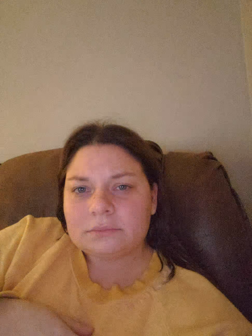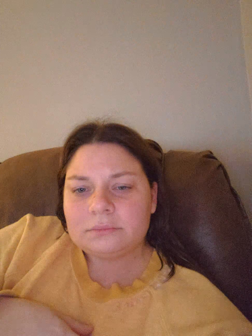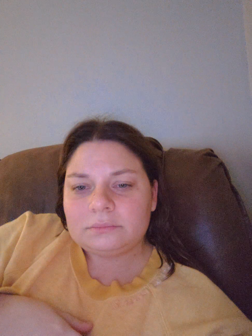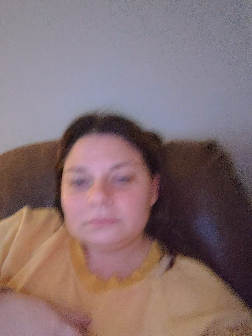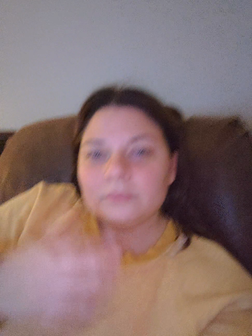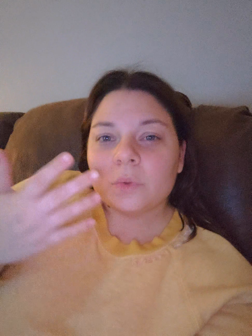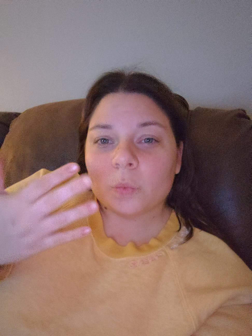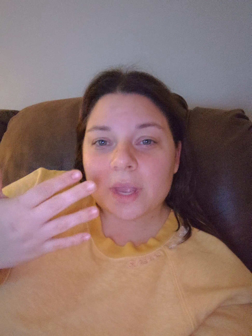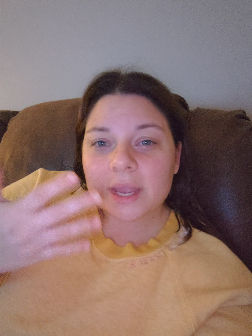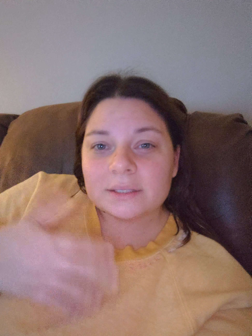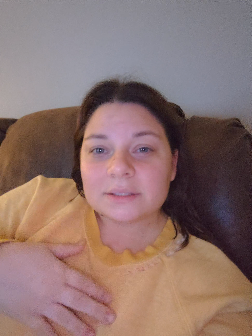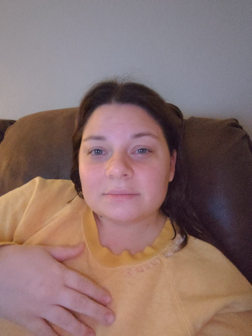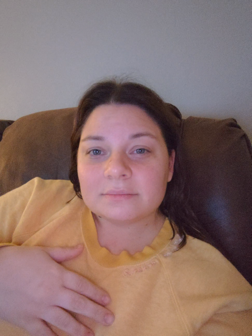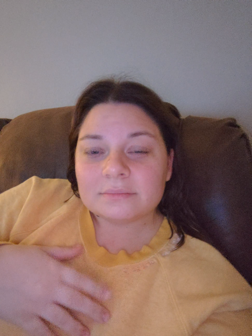wait